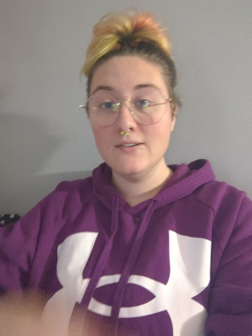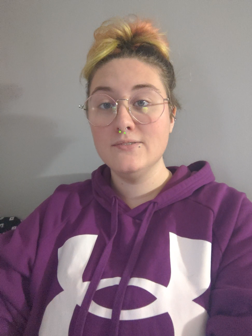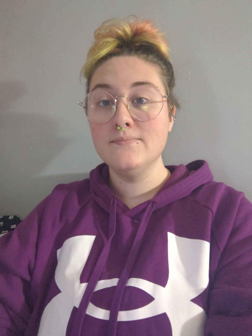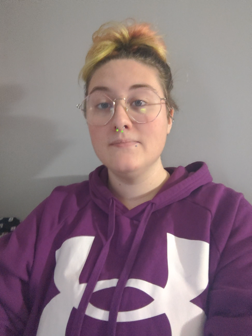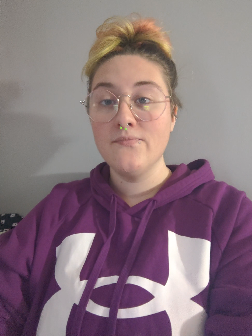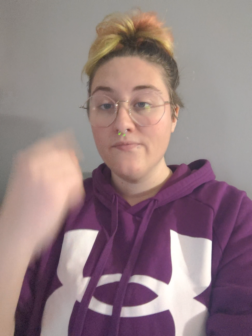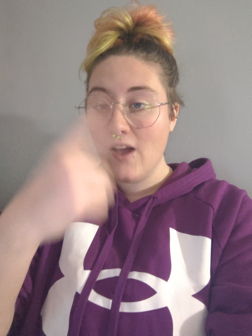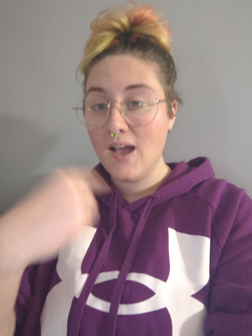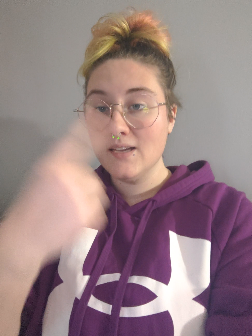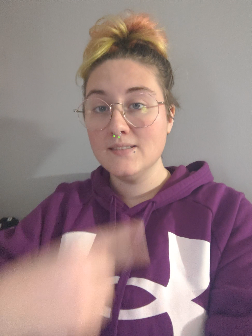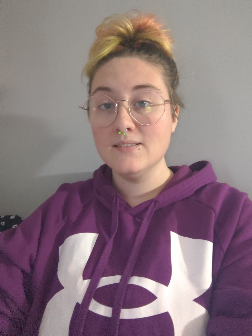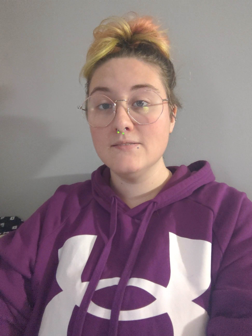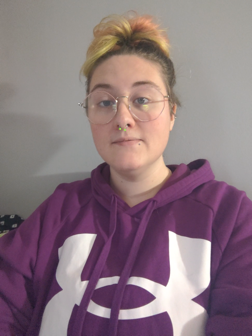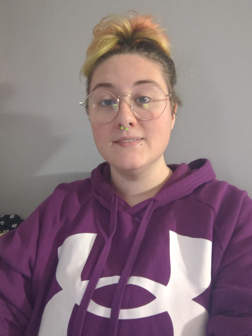face